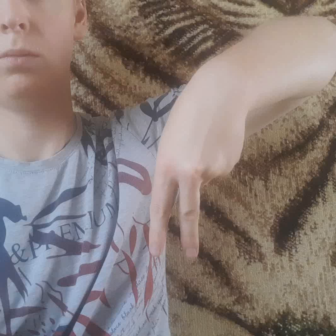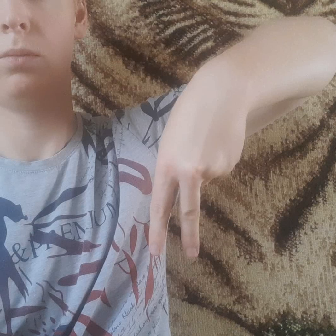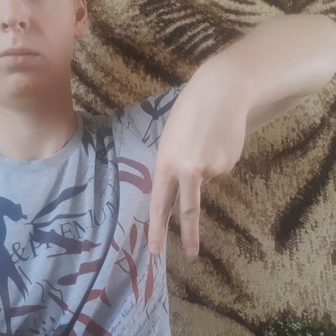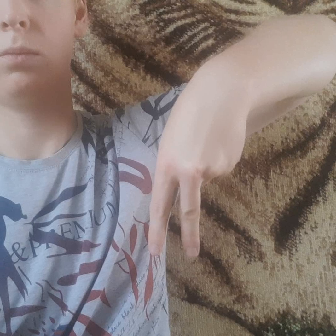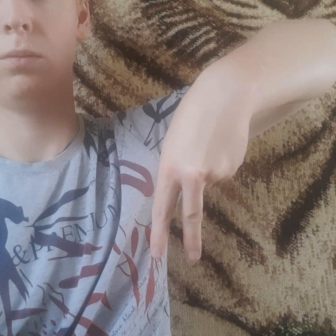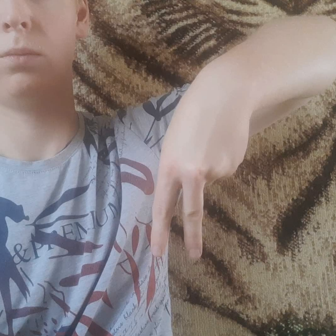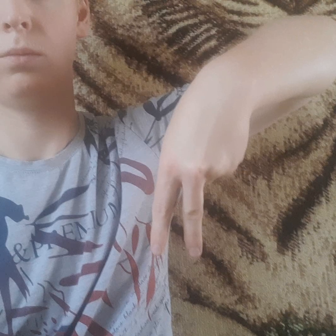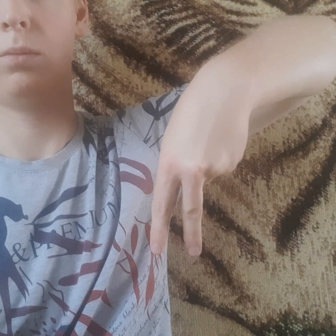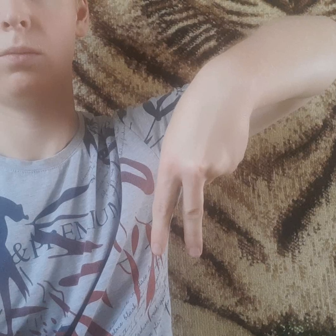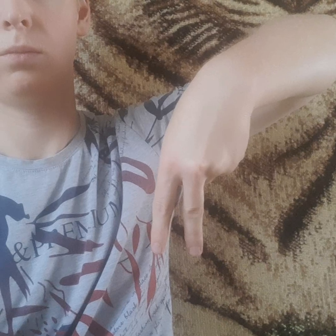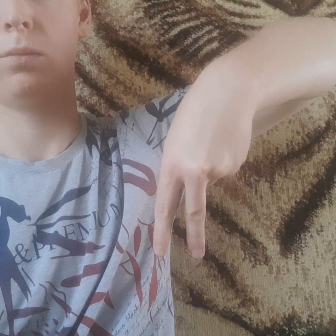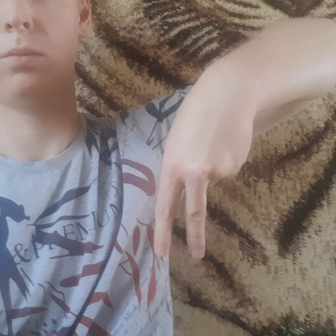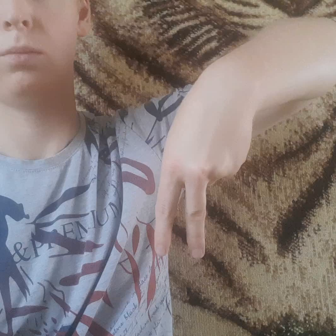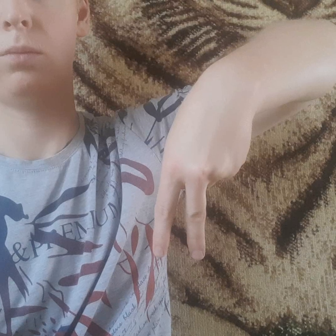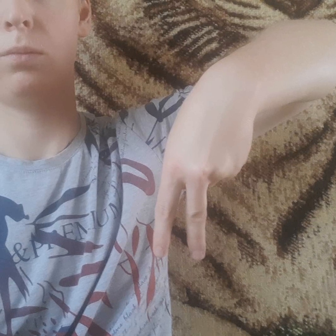Л